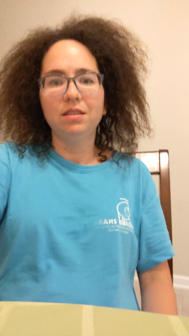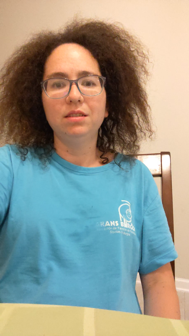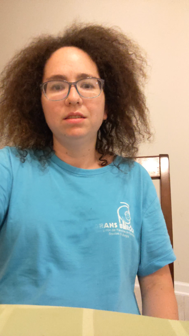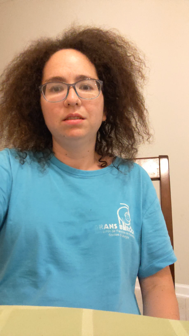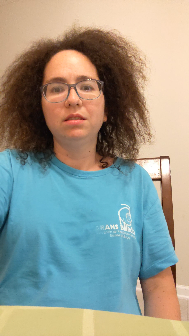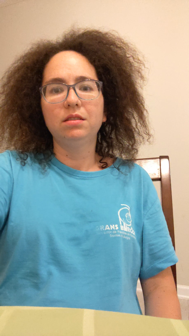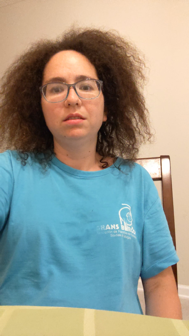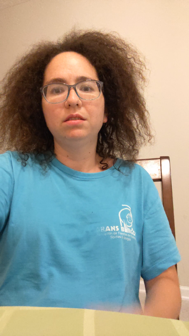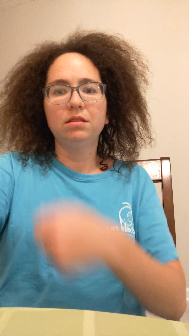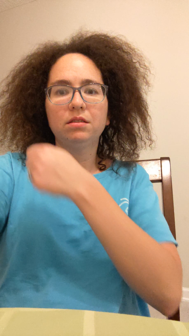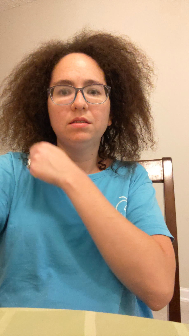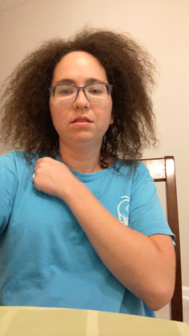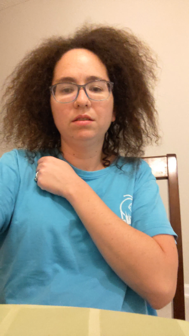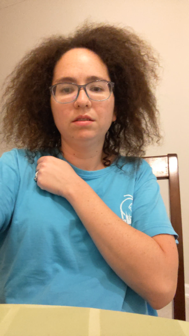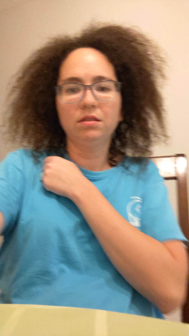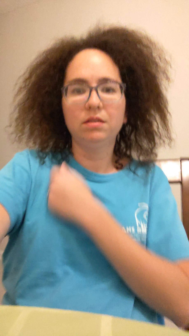hug